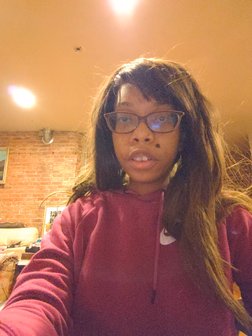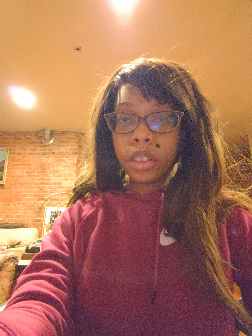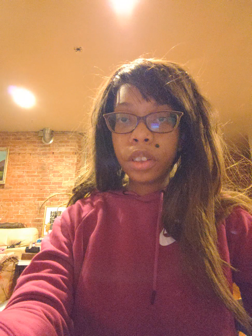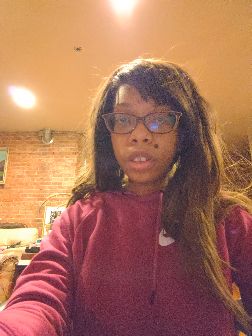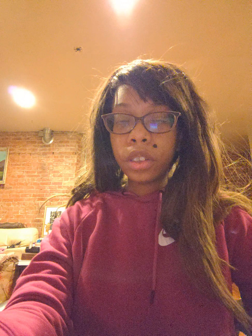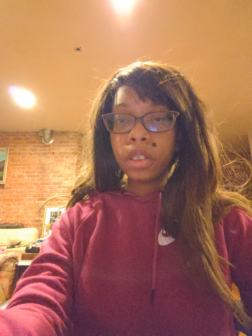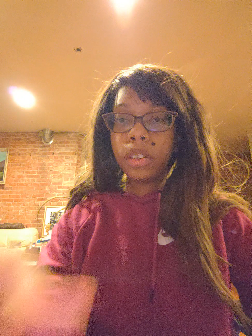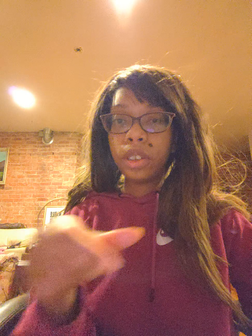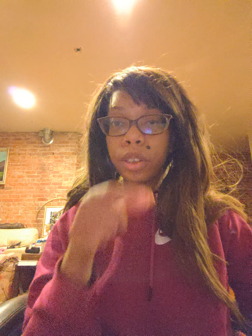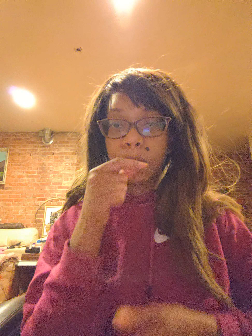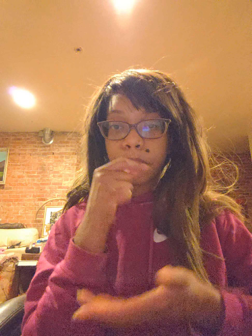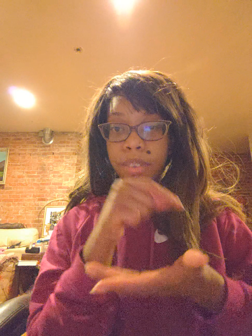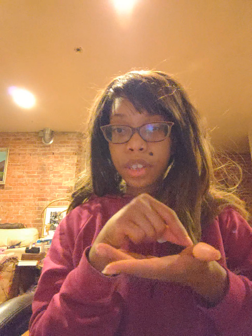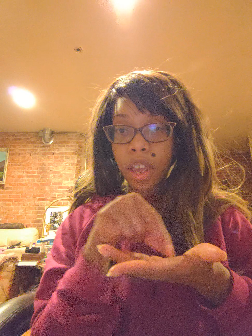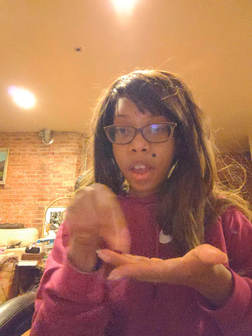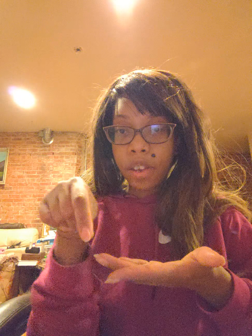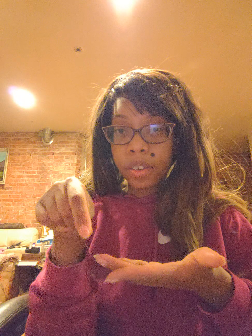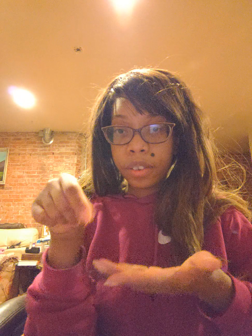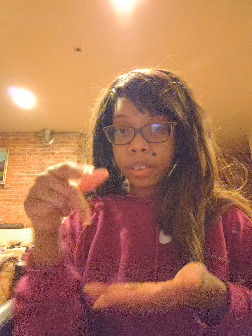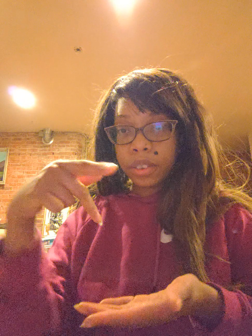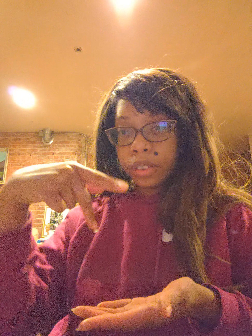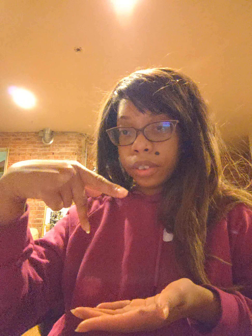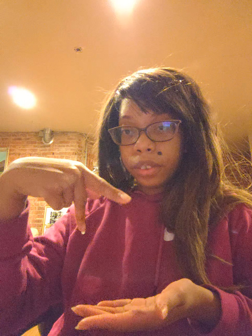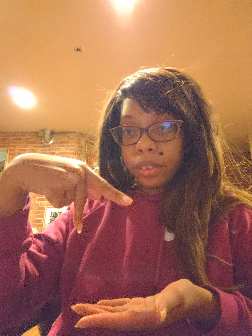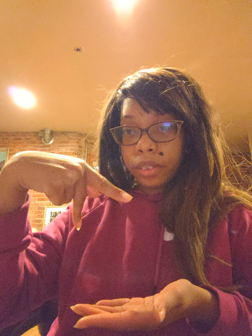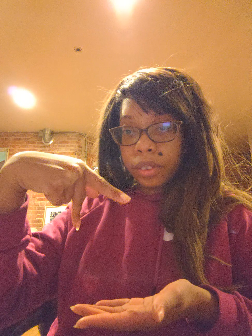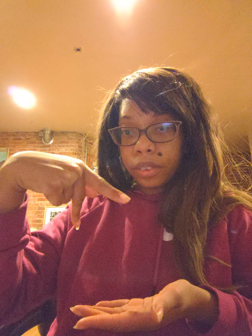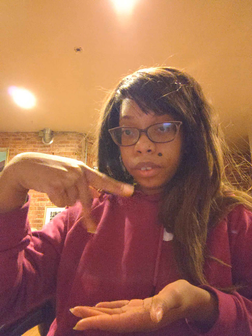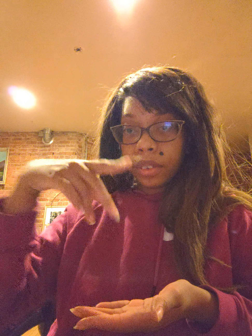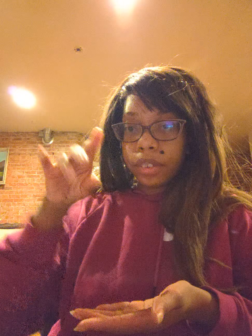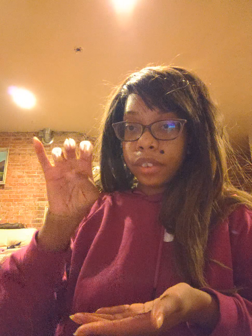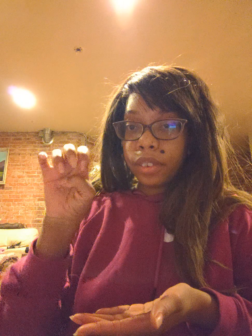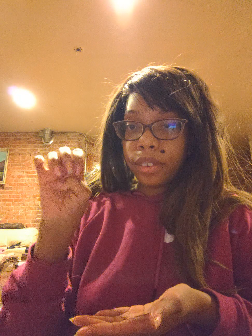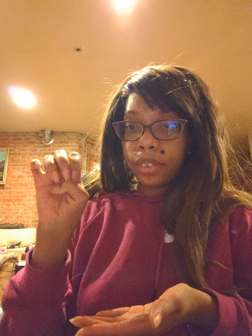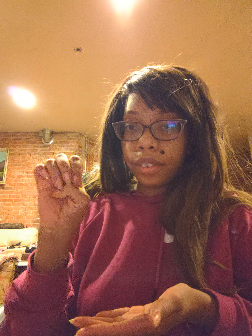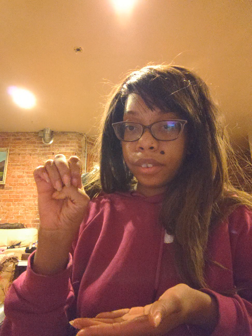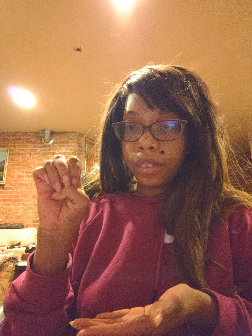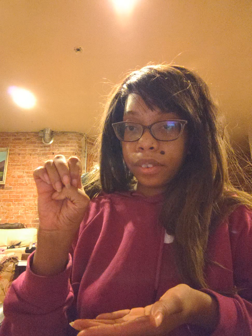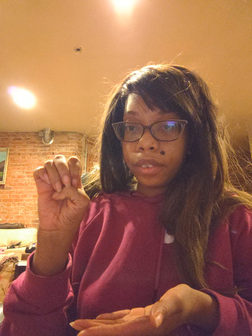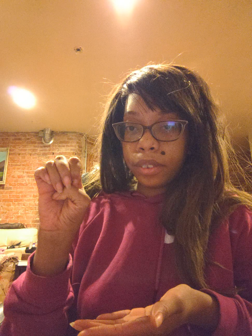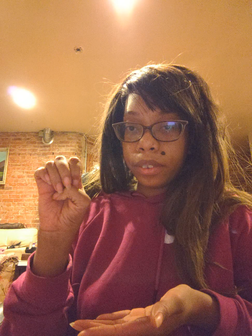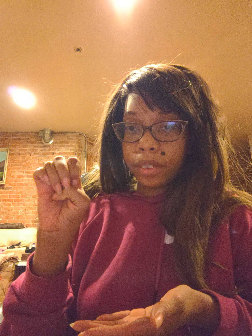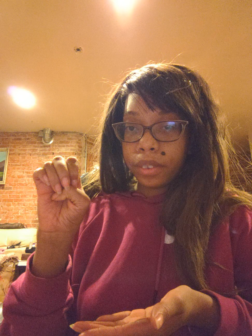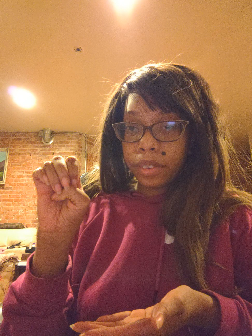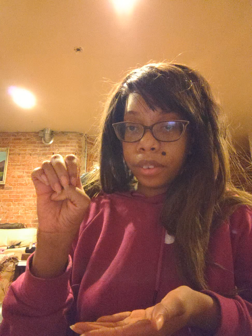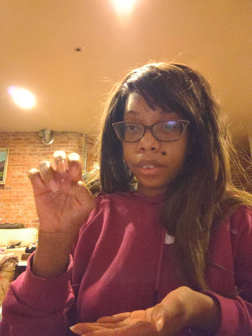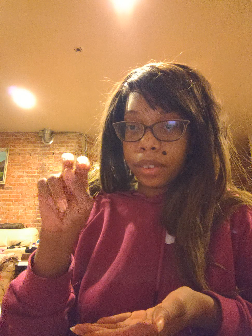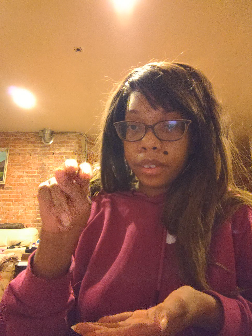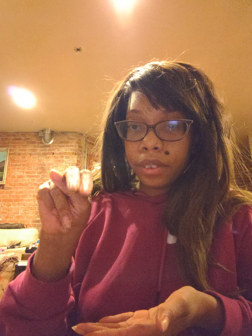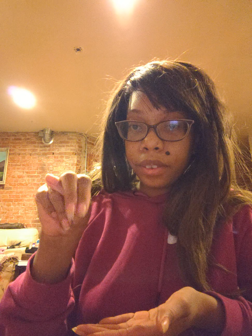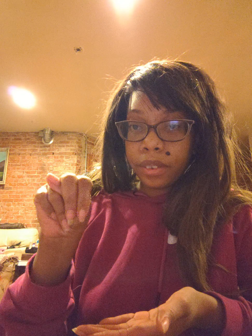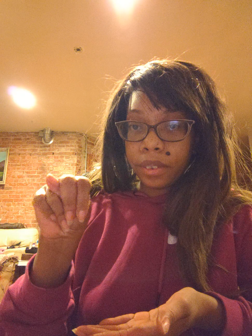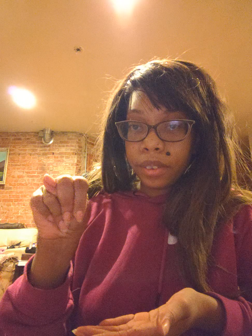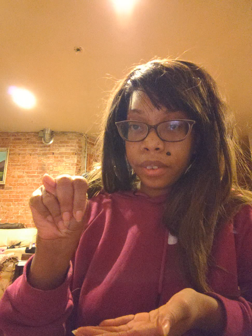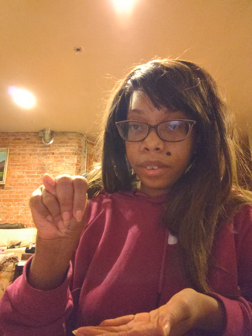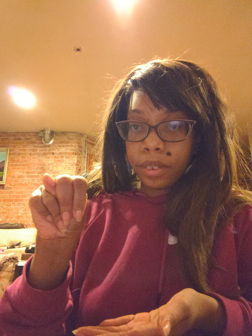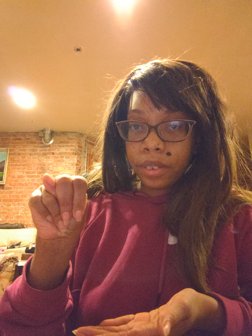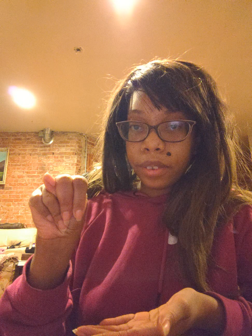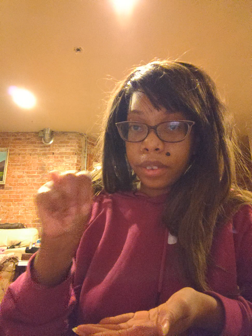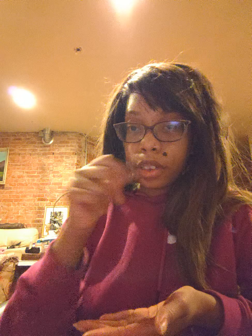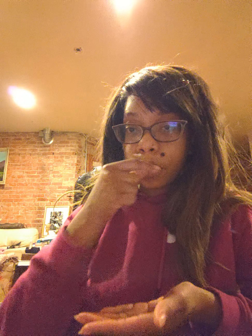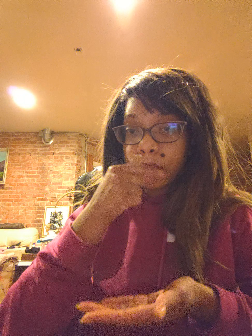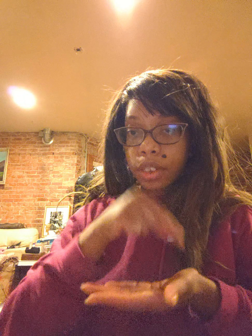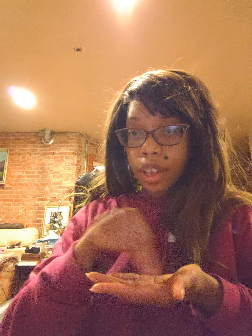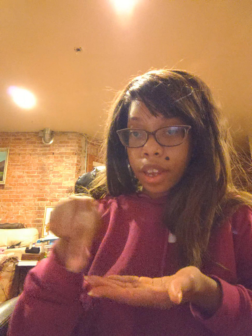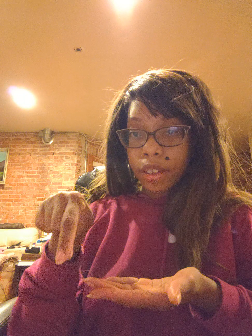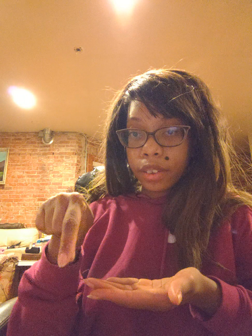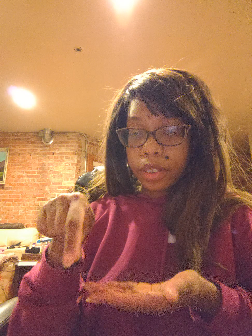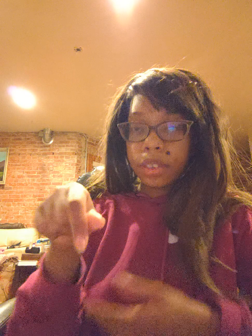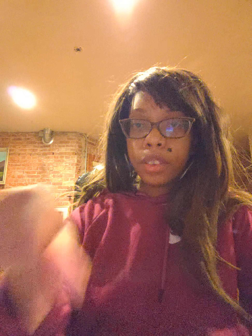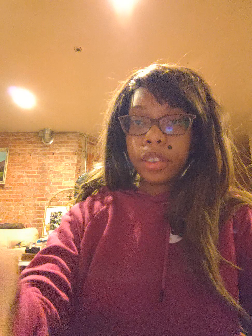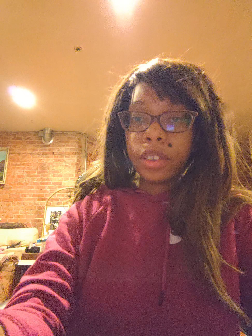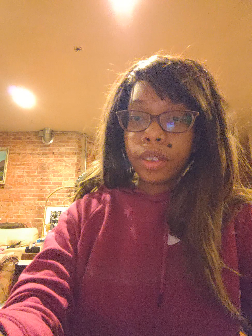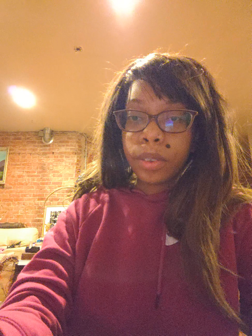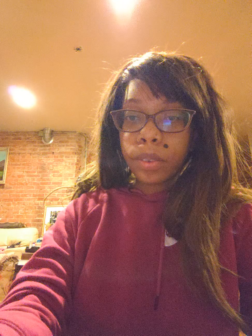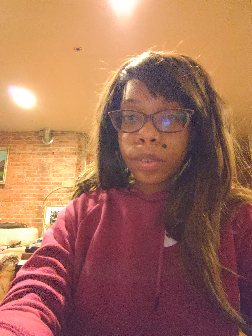pen